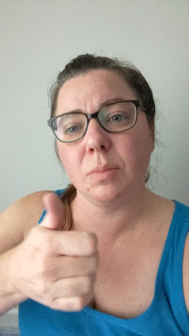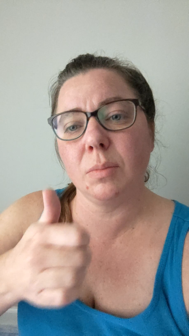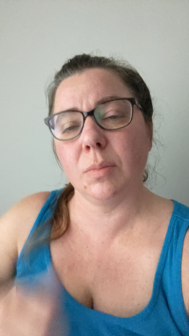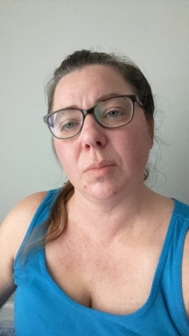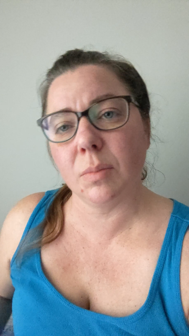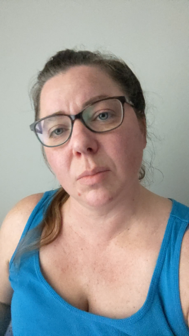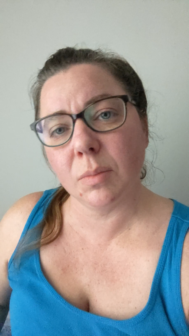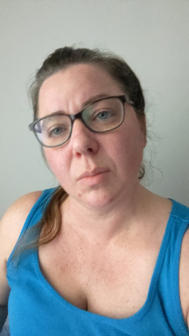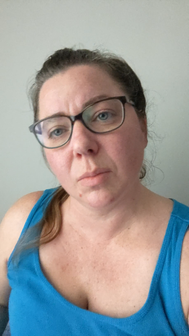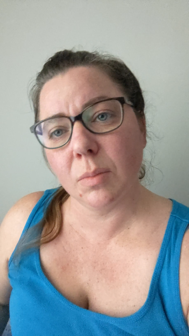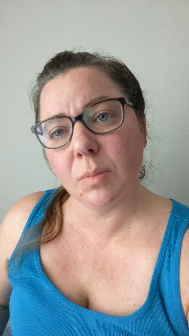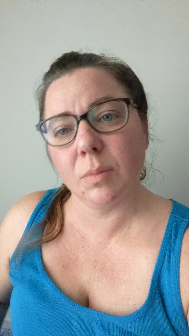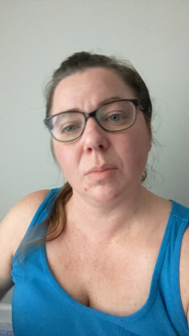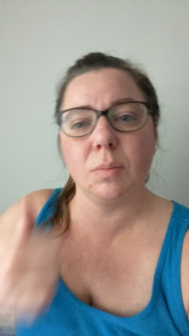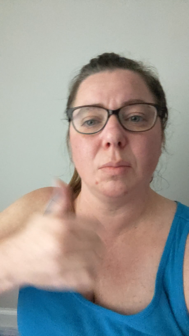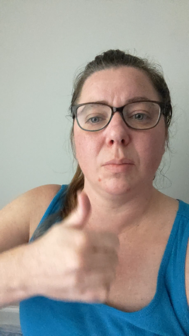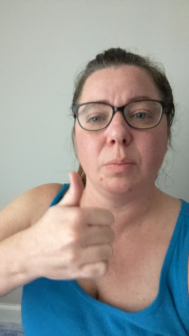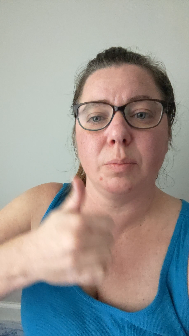help